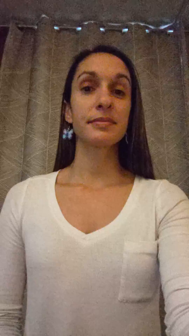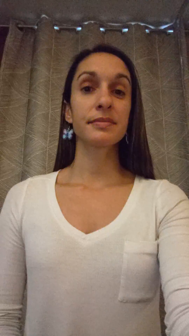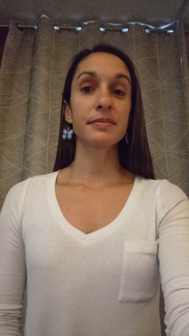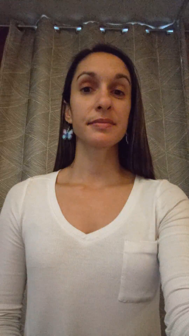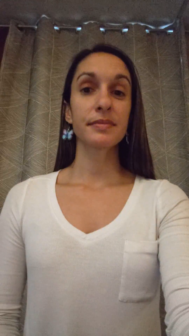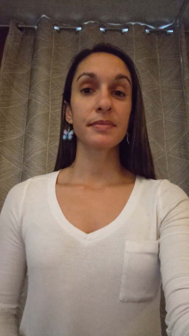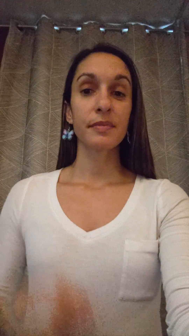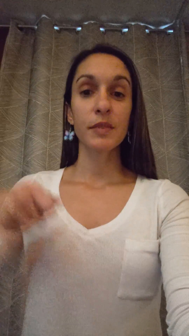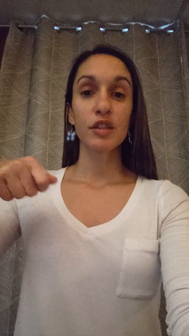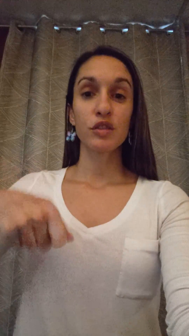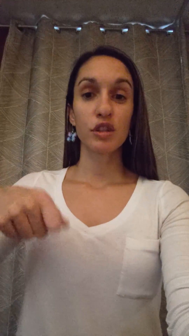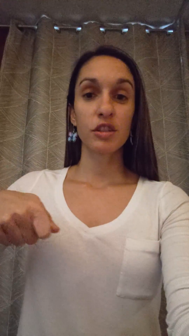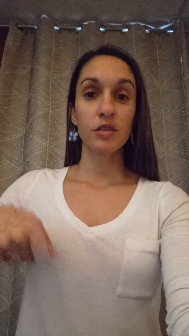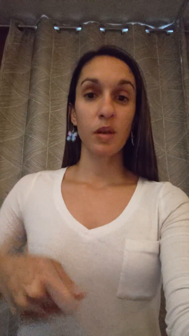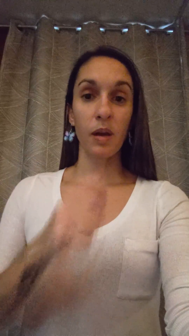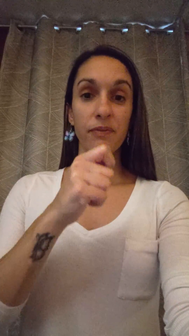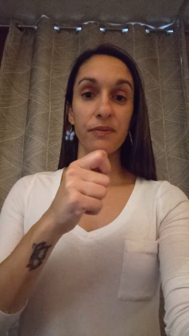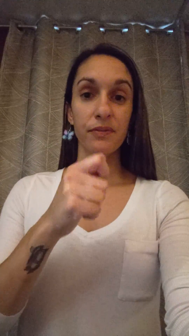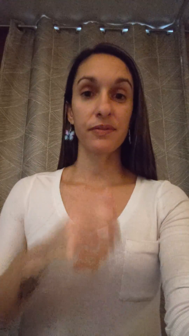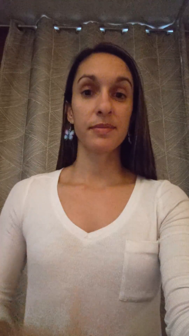shovel